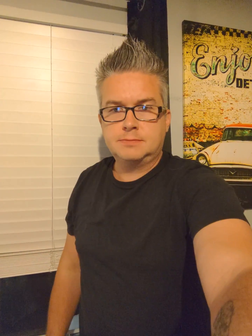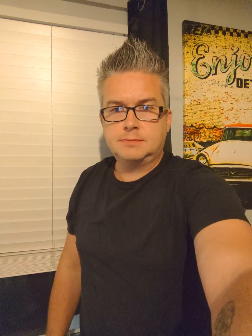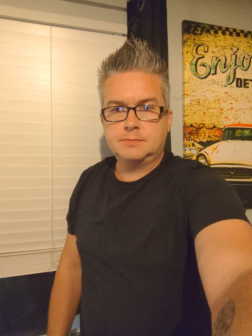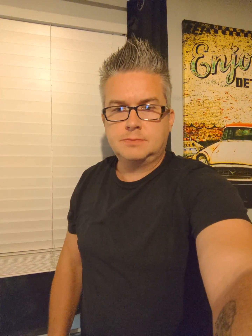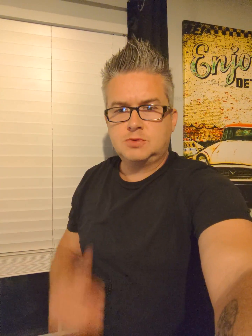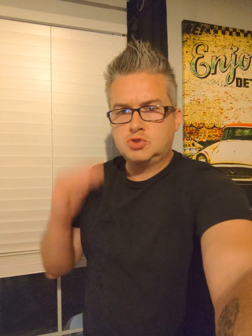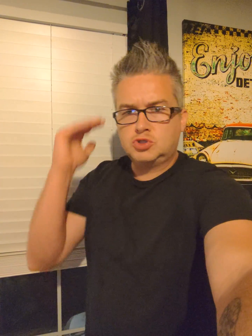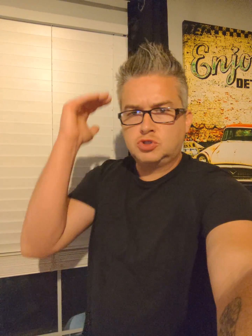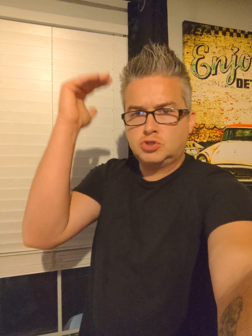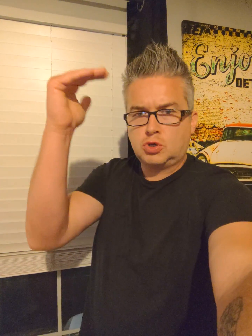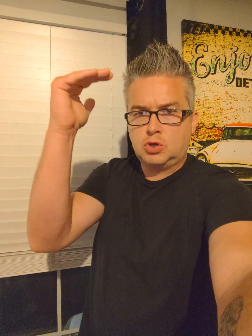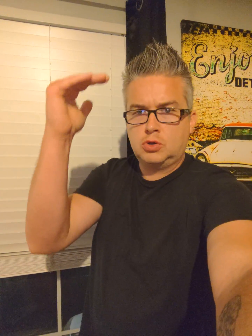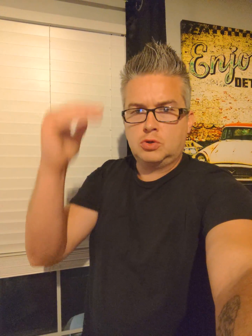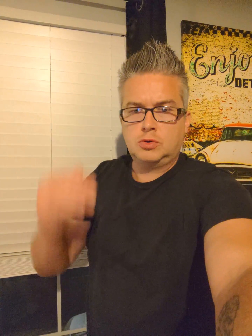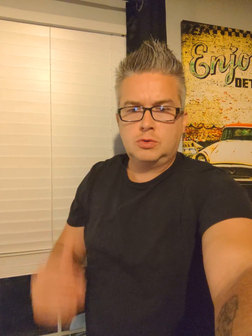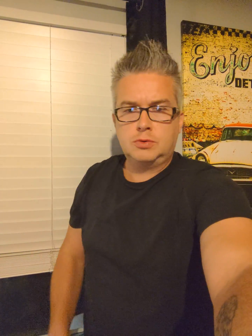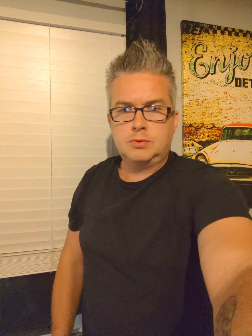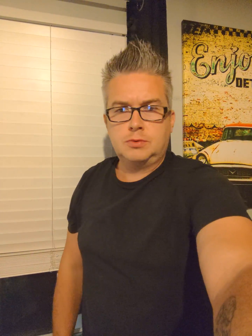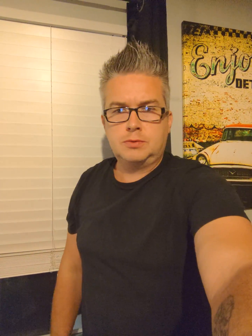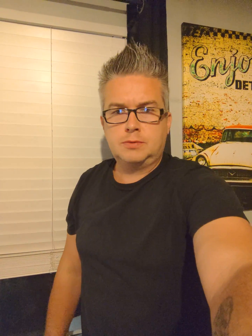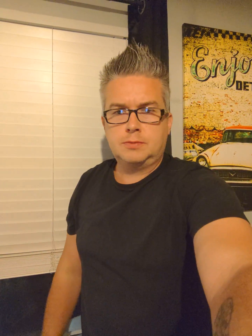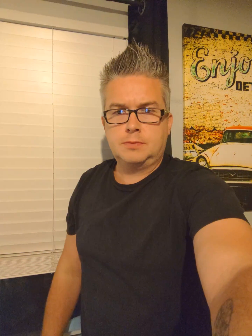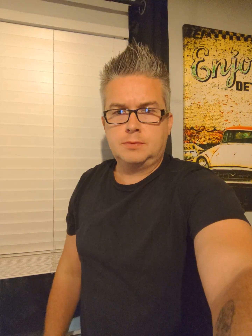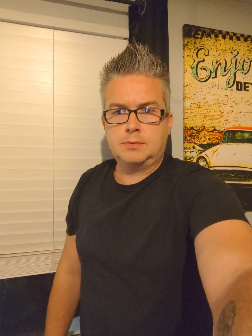big